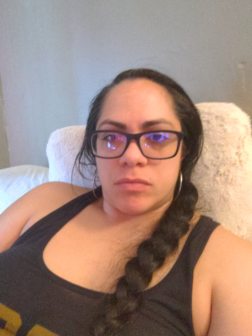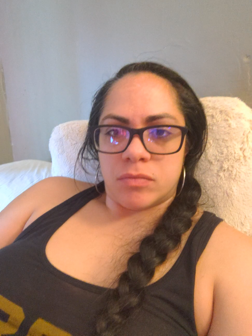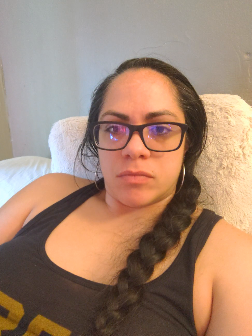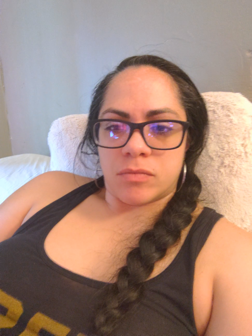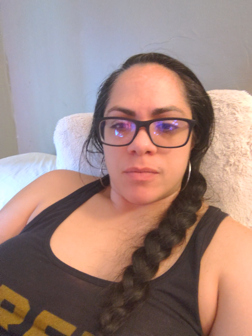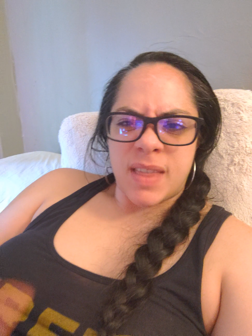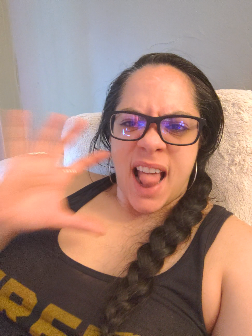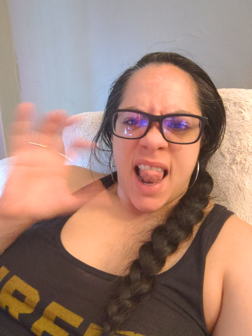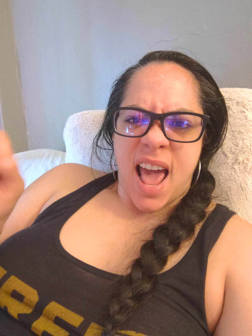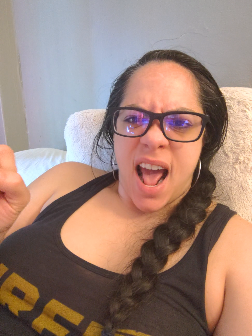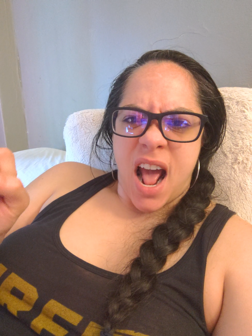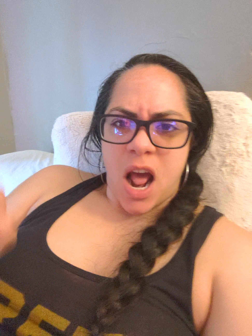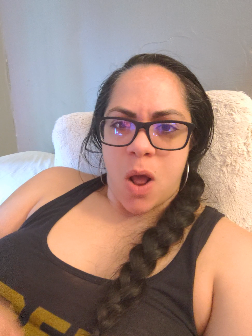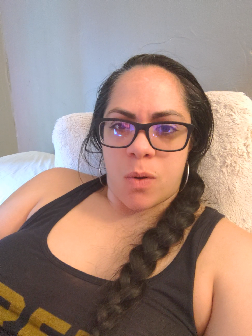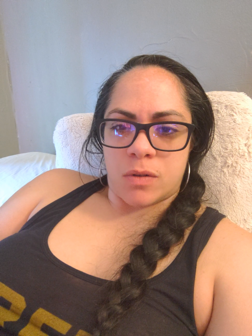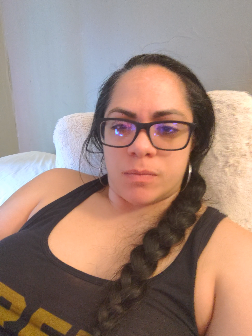loud